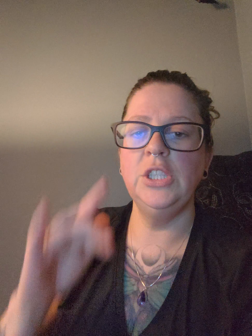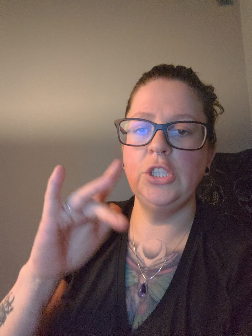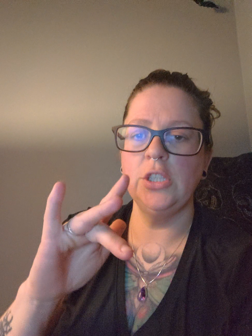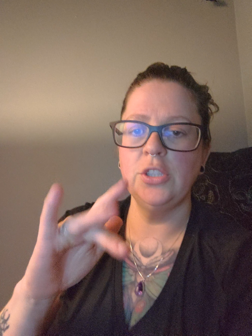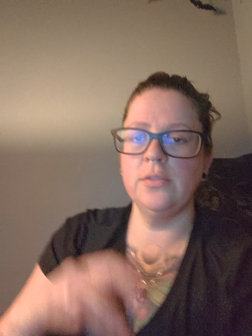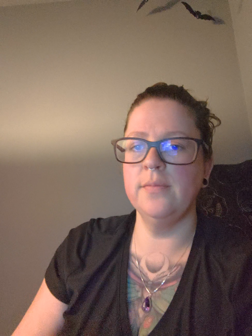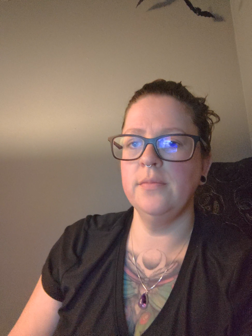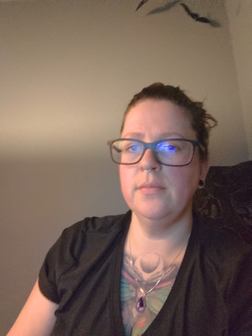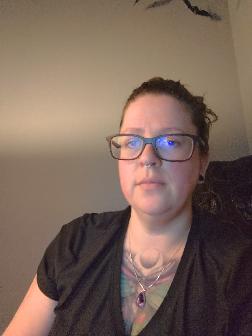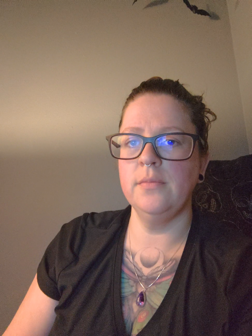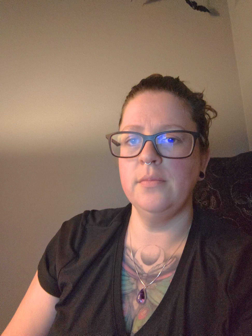touch